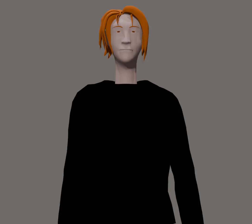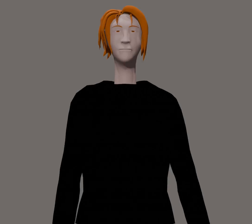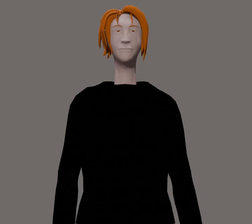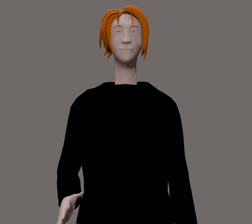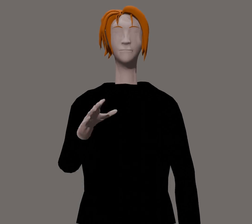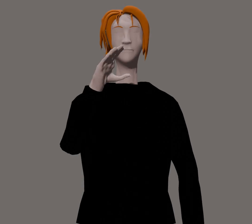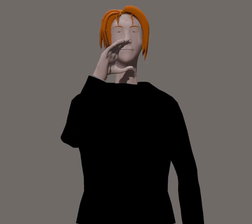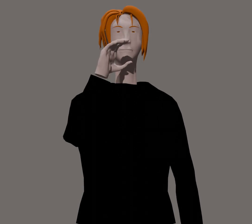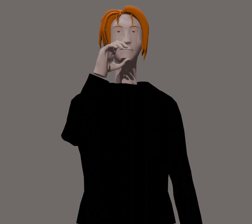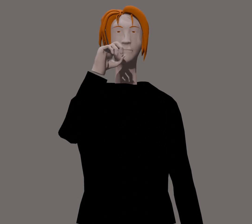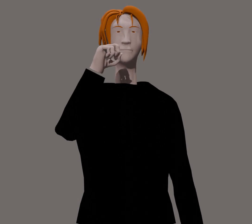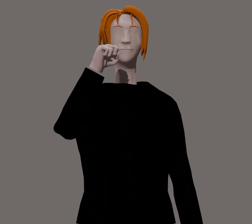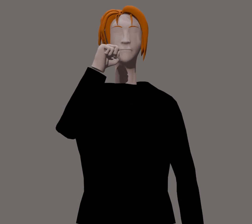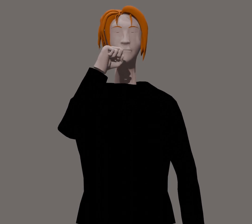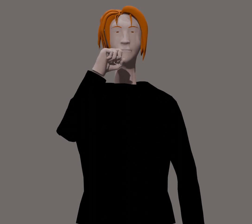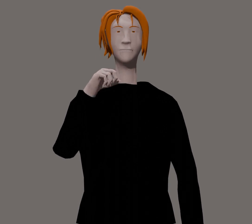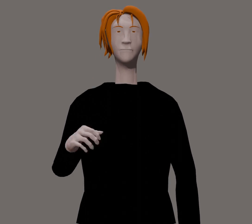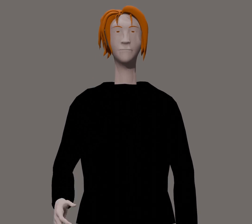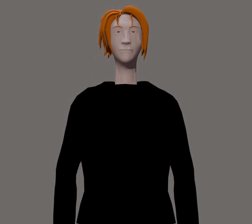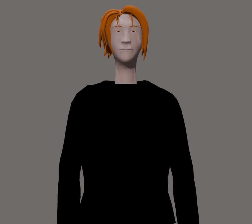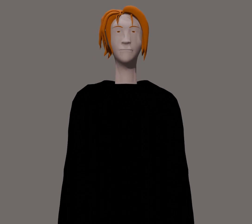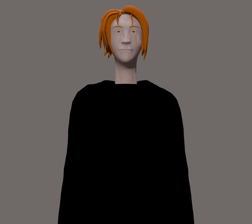Classified